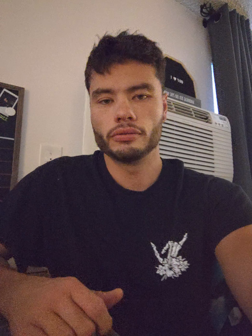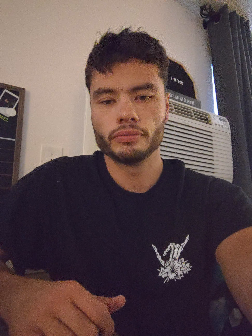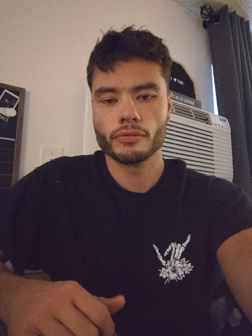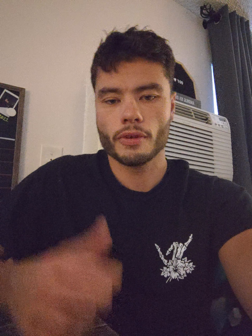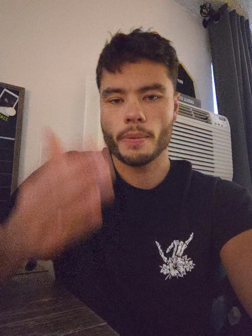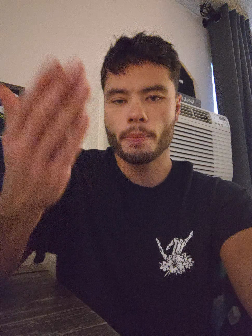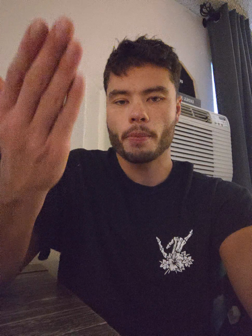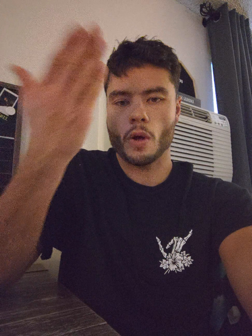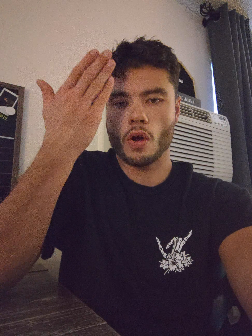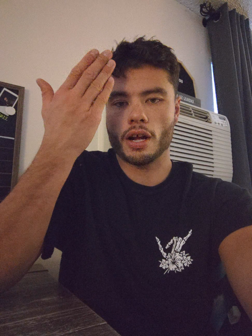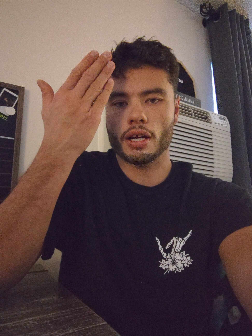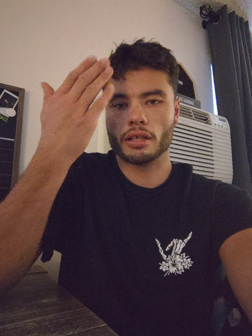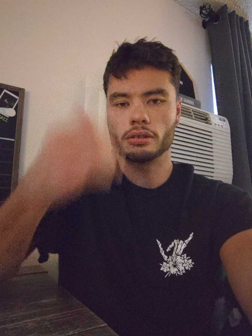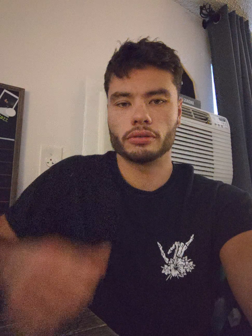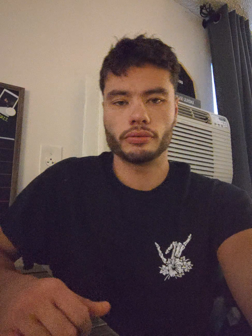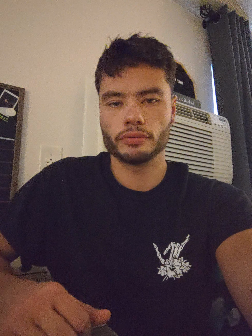morning